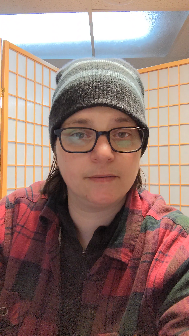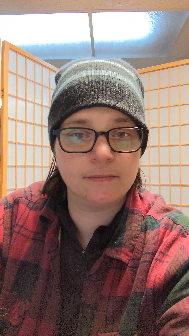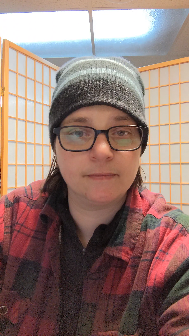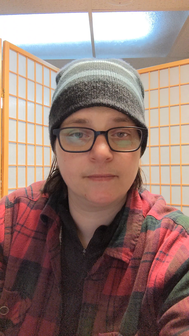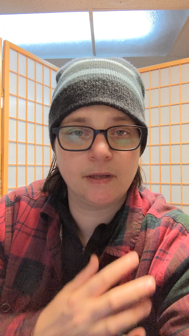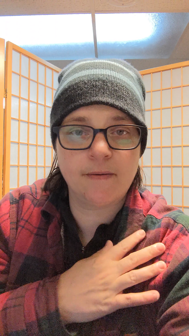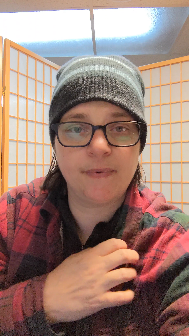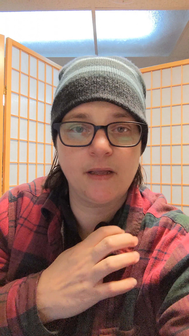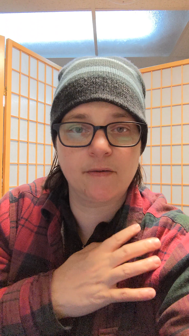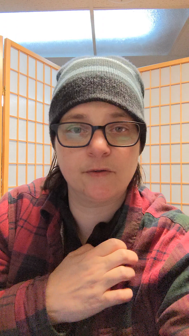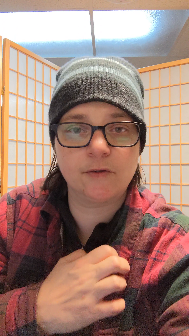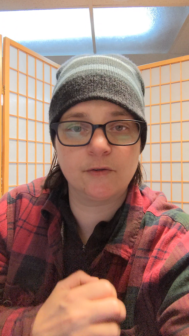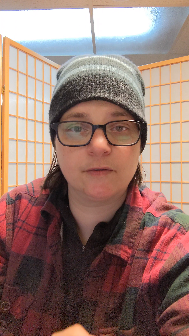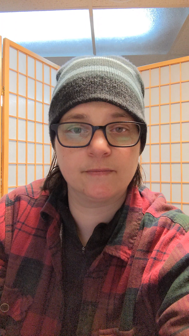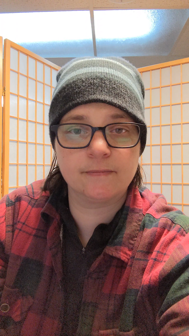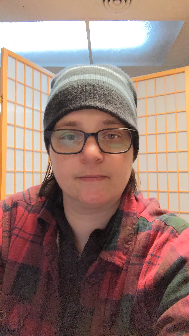bear